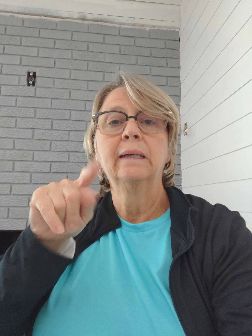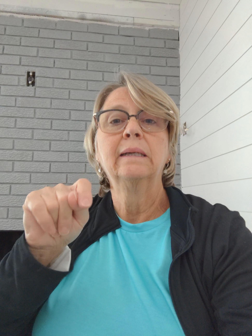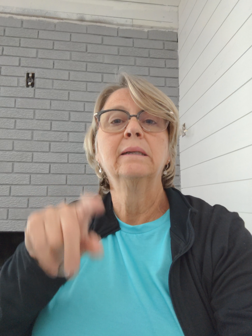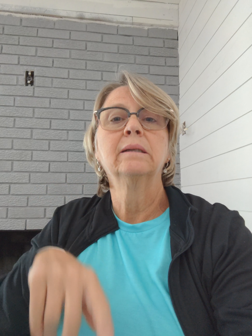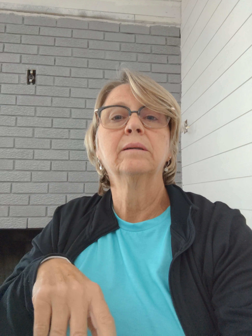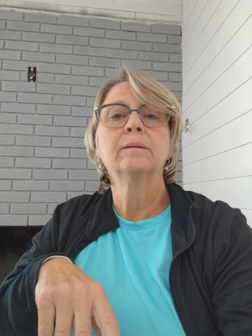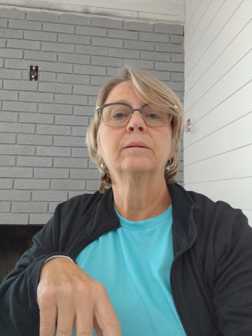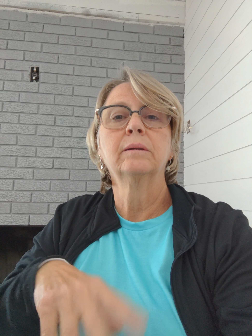he/she/it